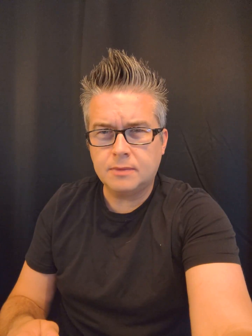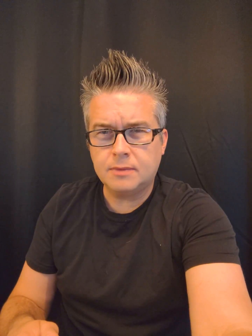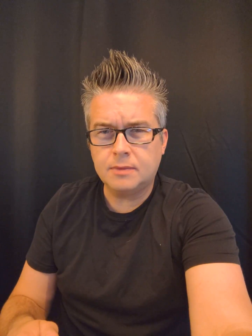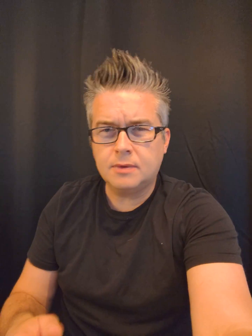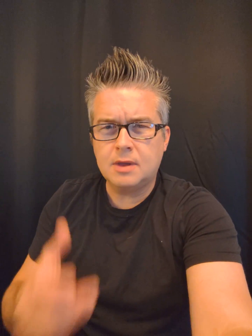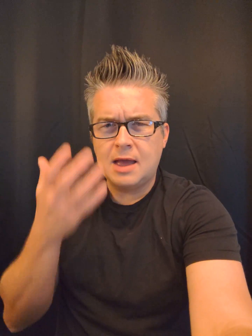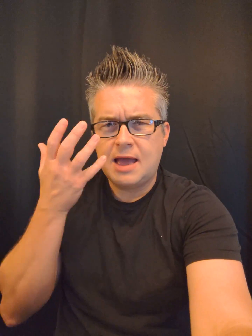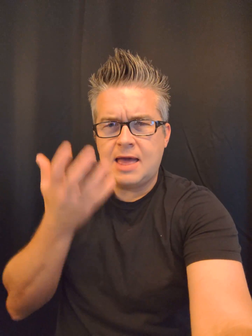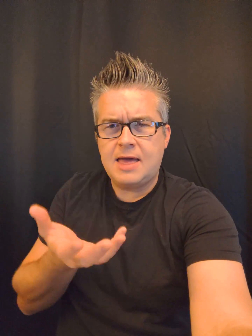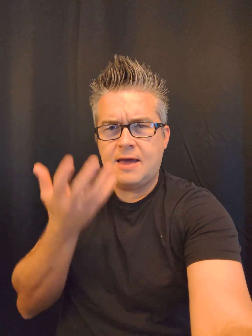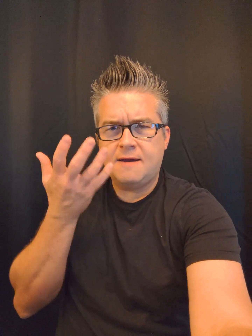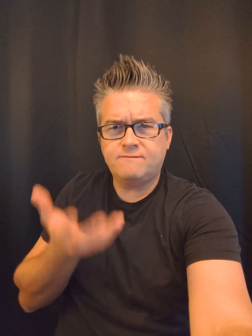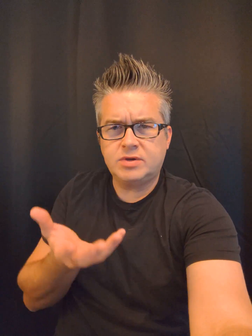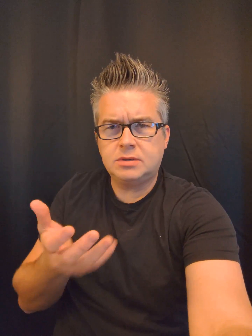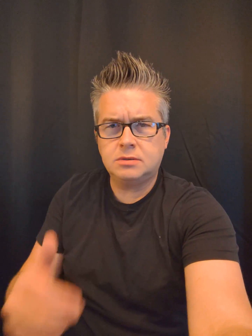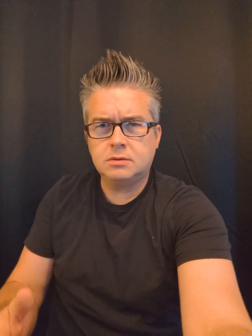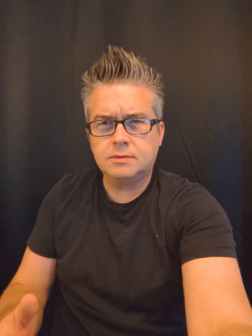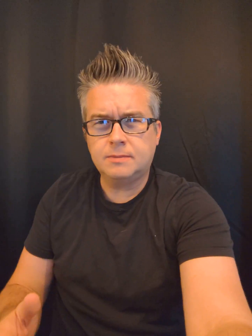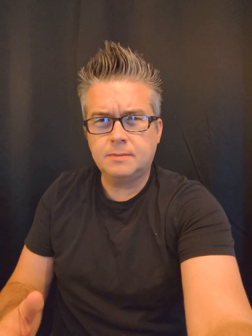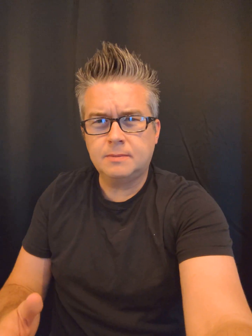heavy